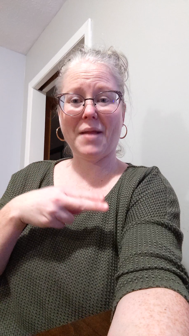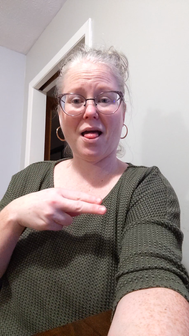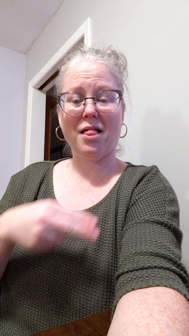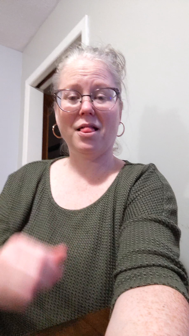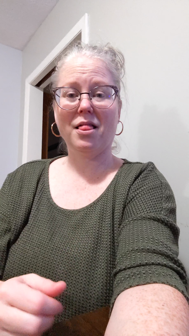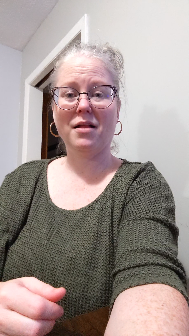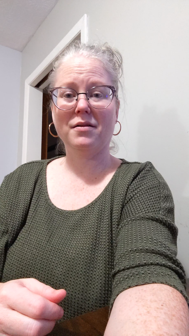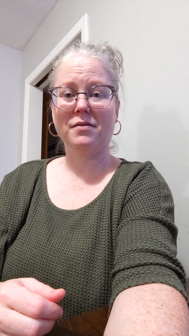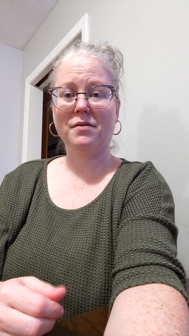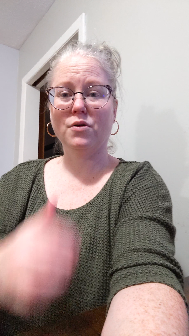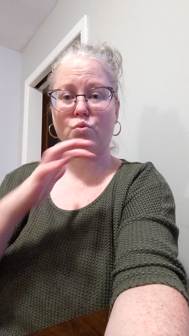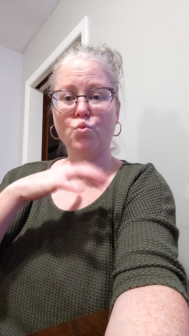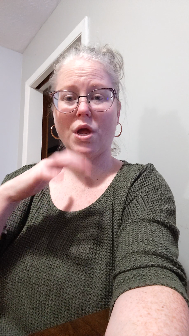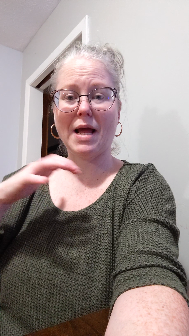grapes